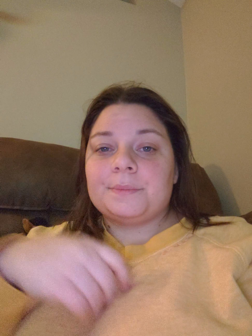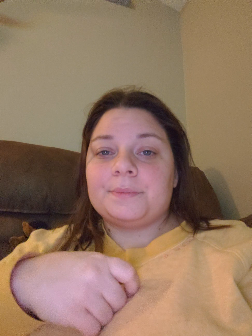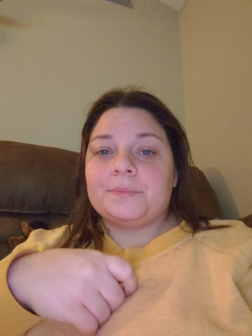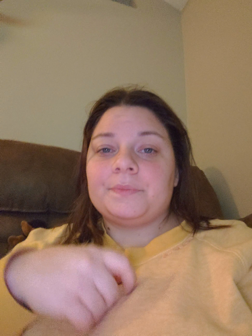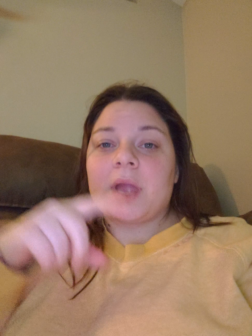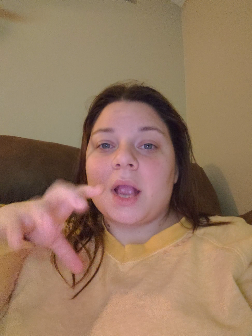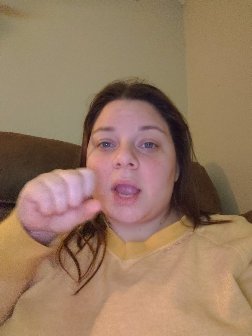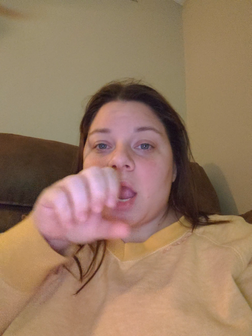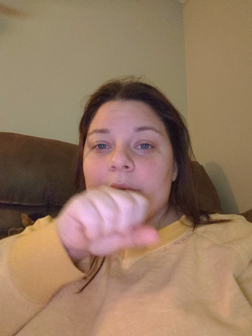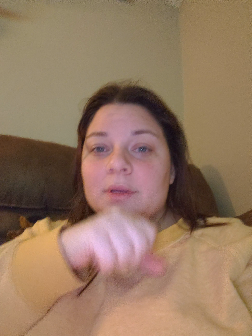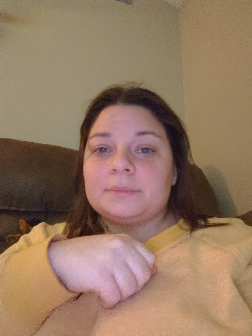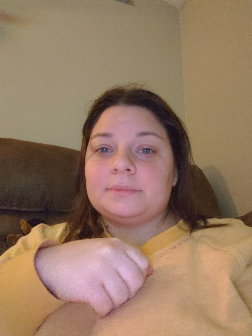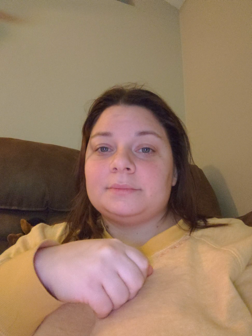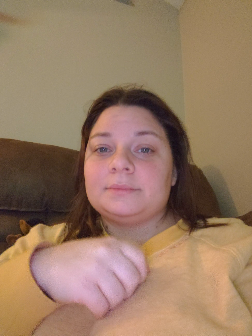carrot